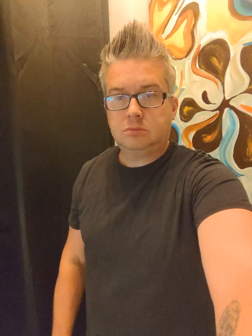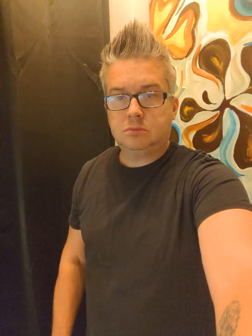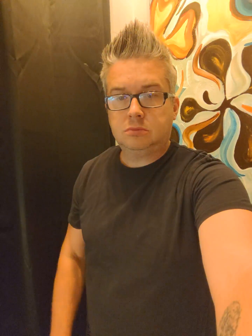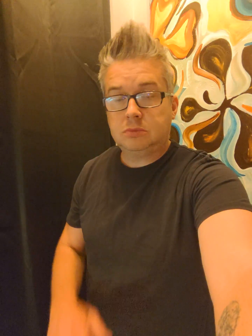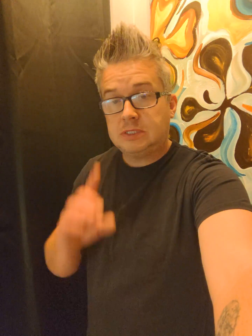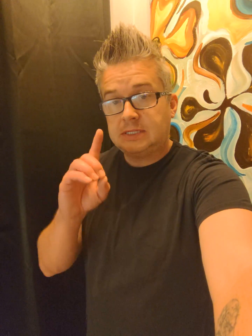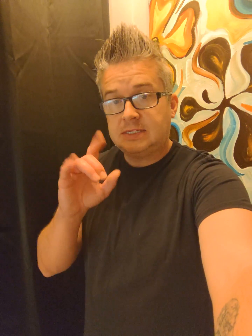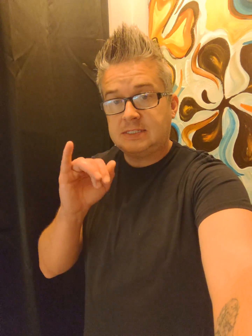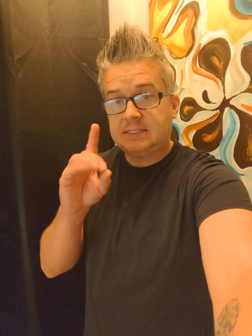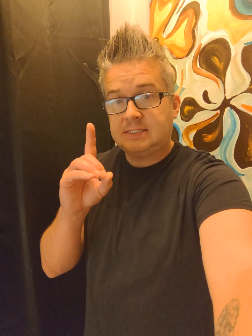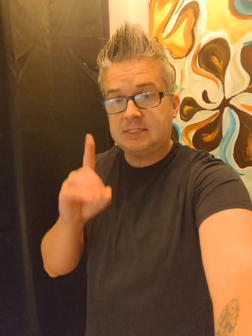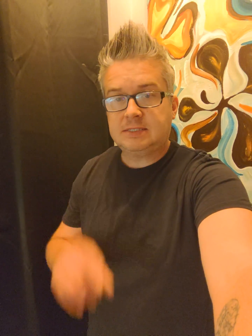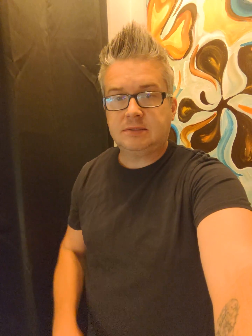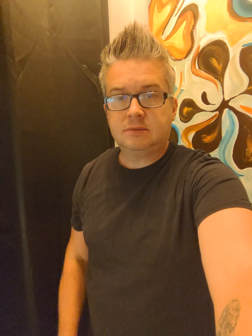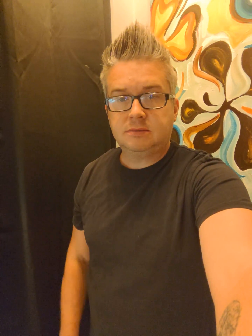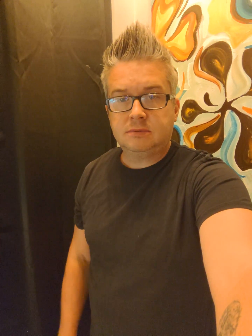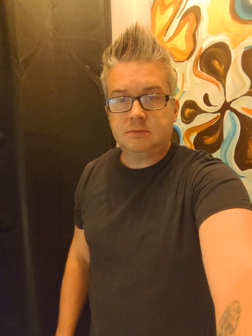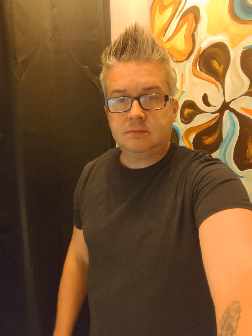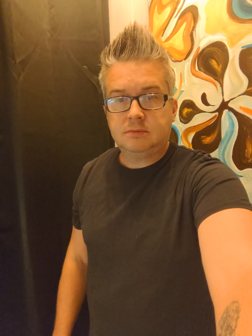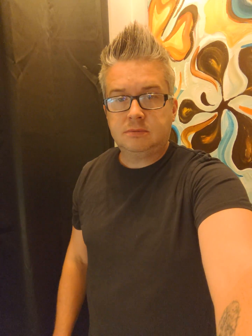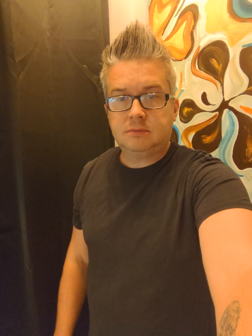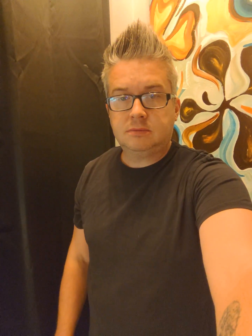did